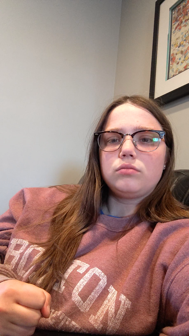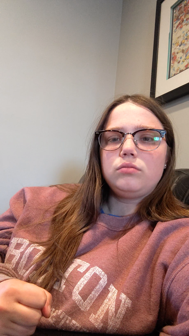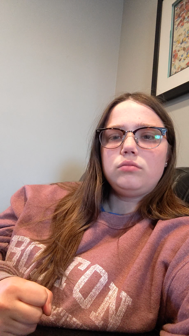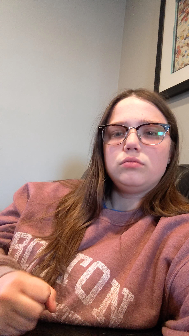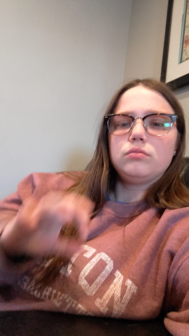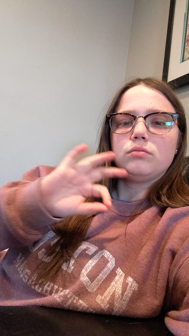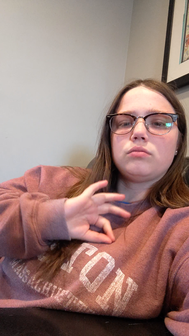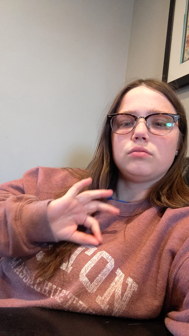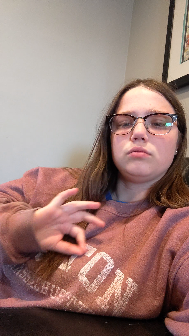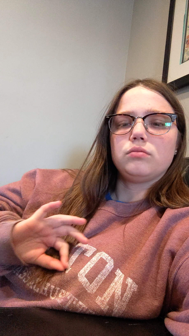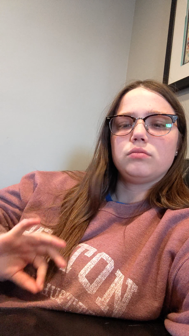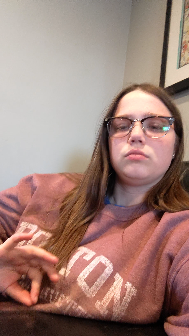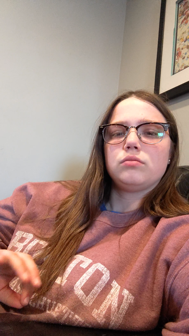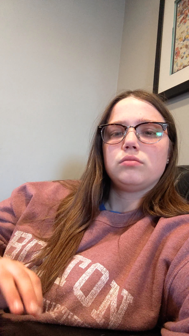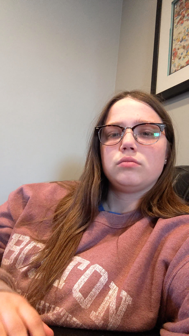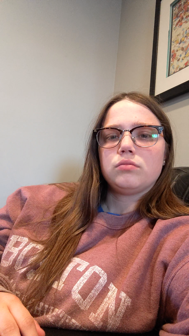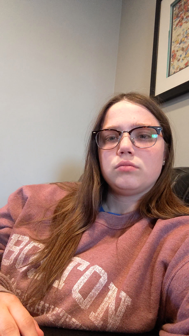button